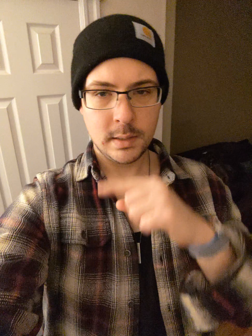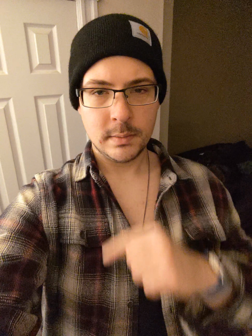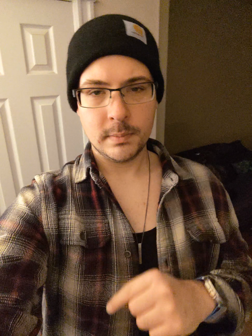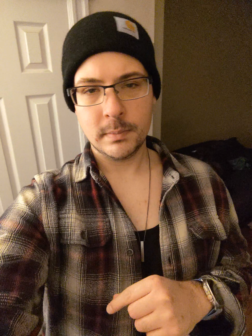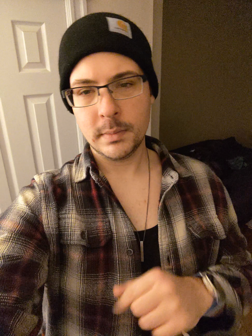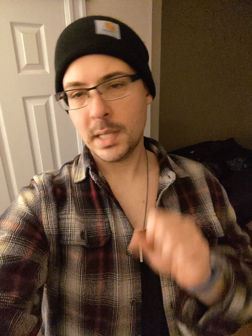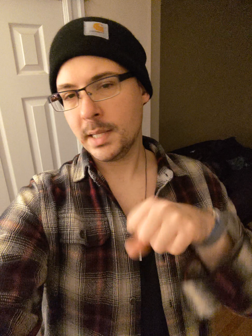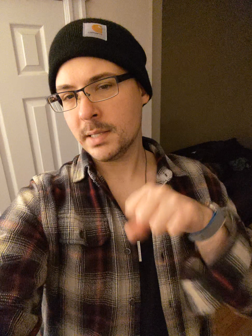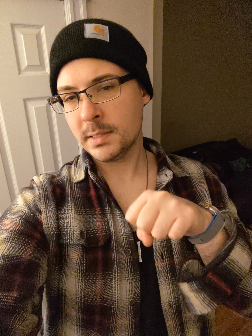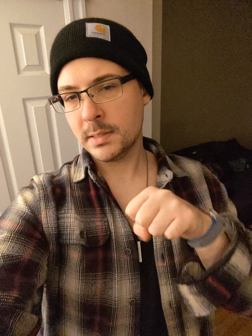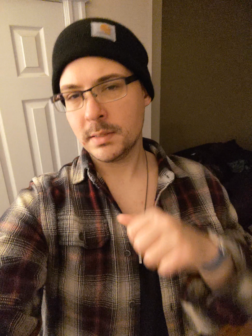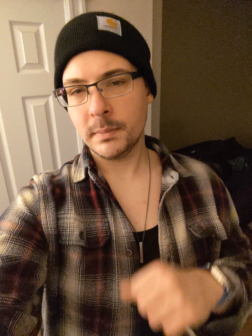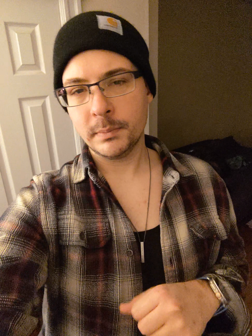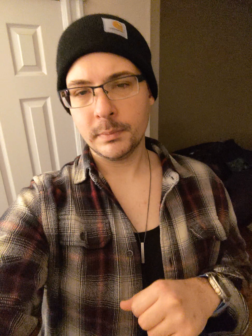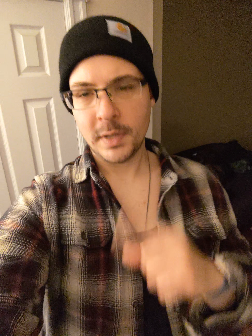yes